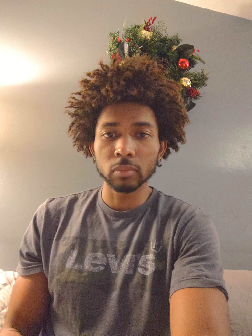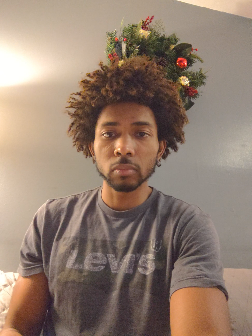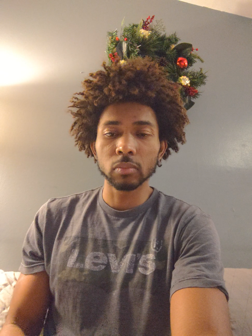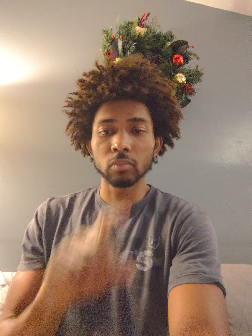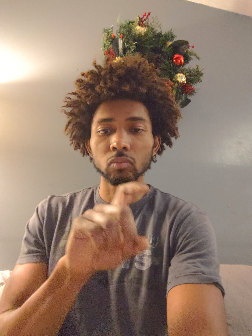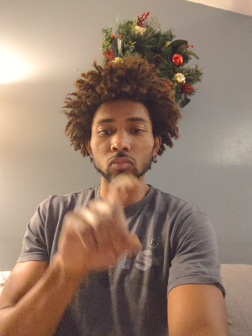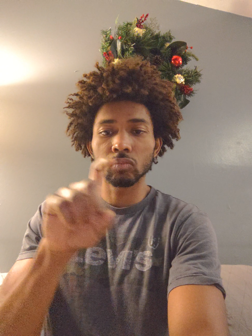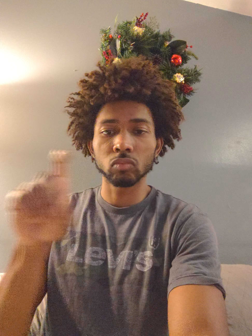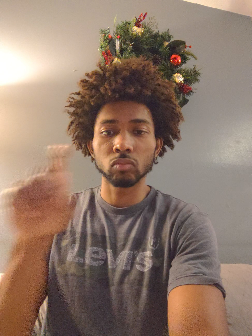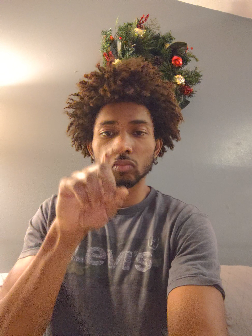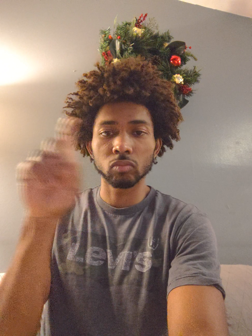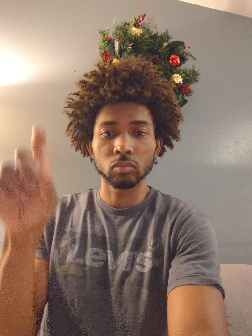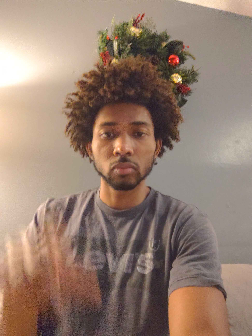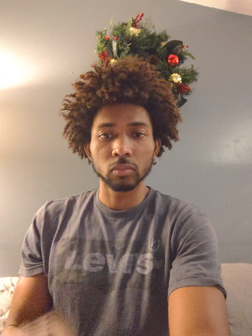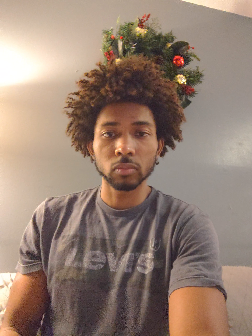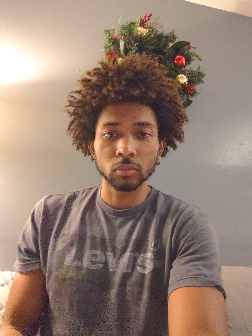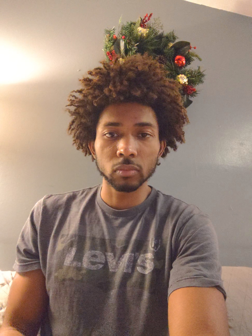closet